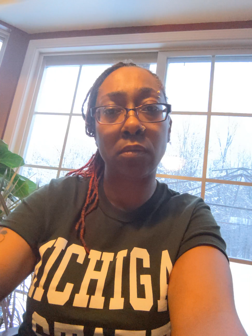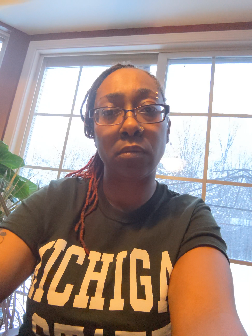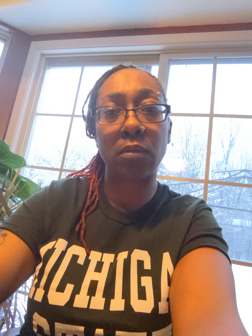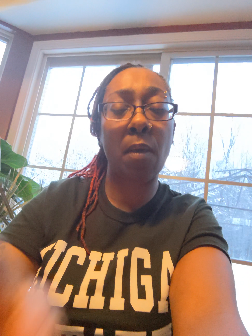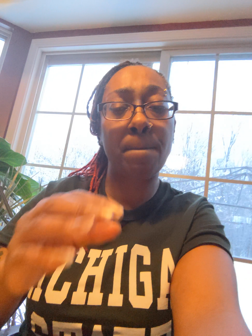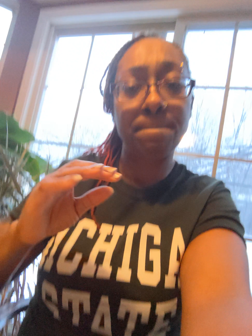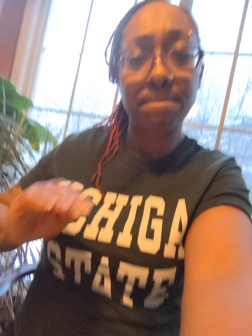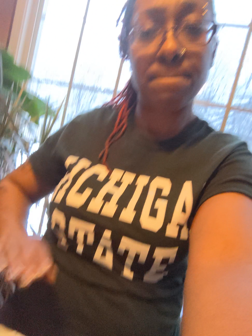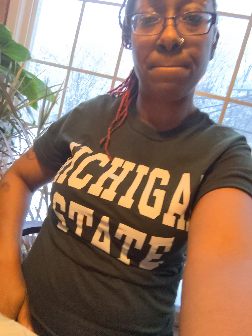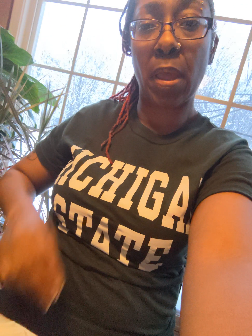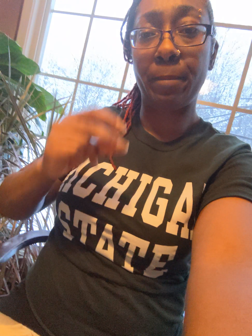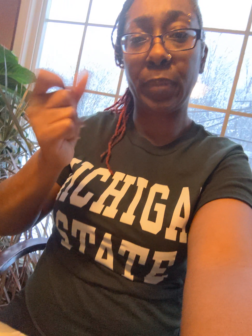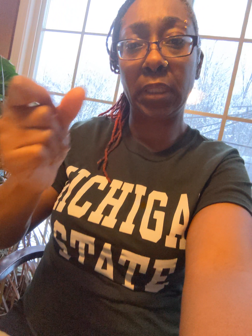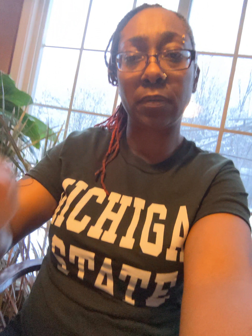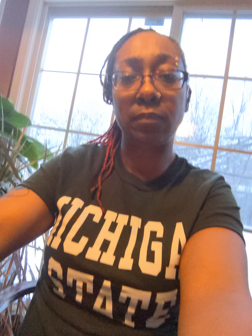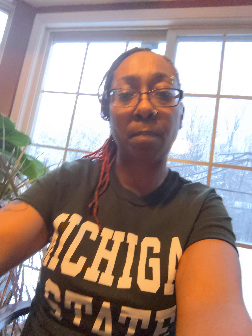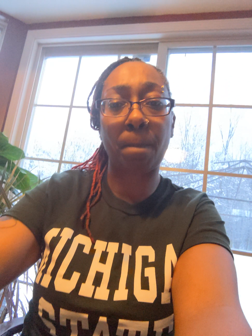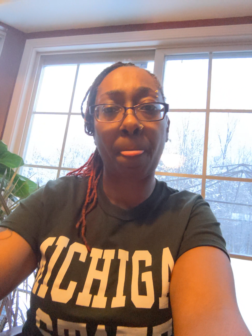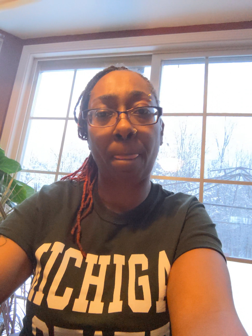puppy